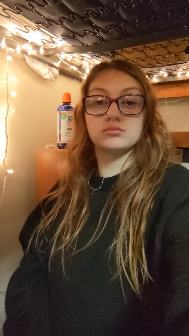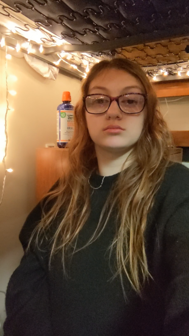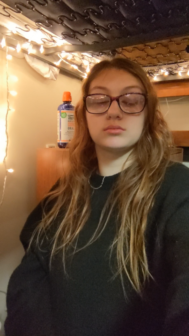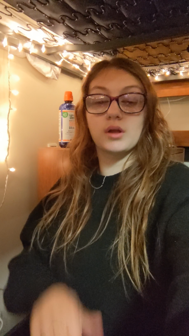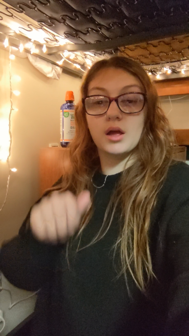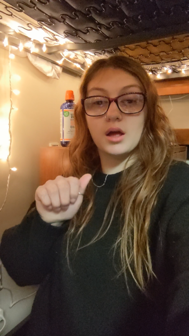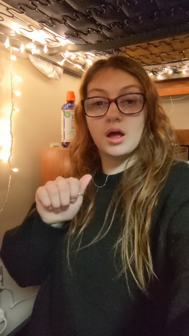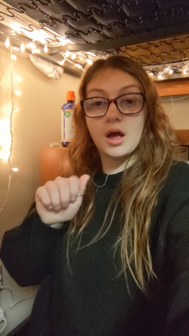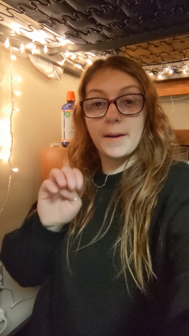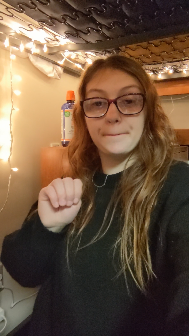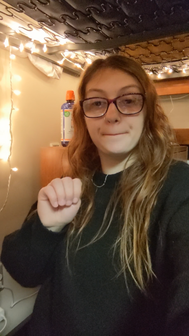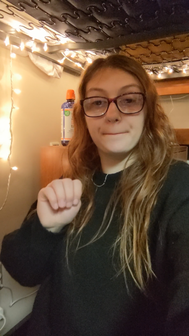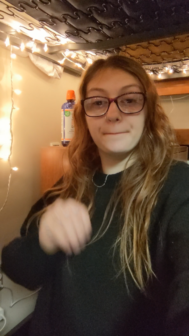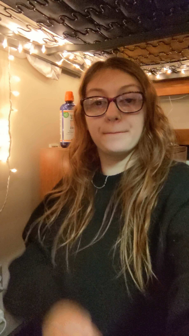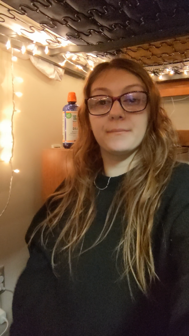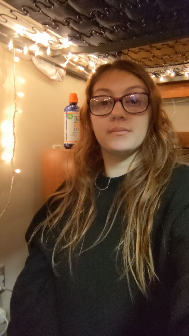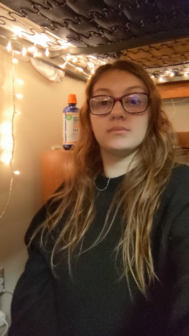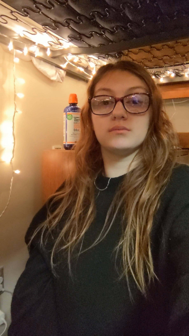am